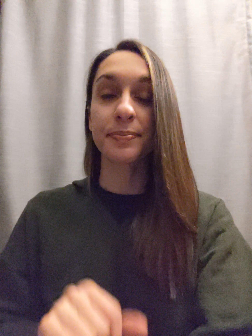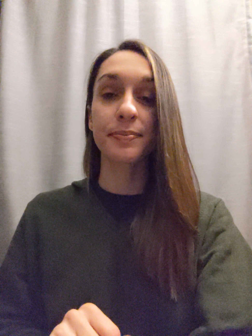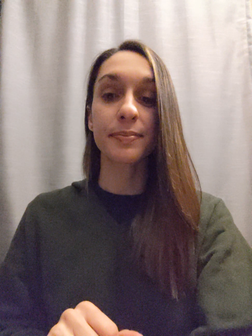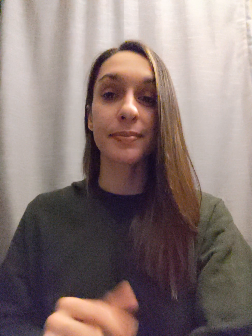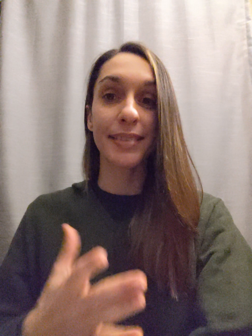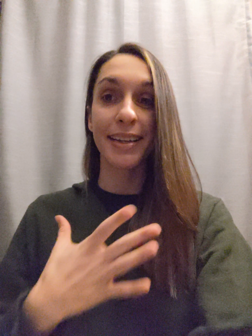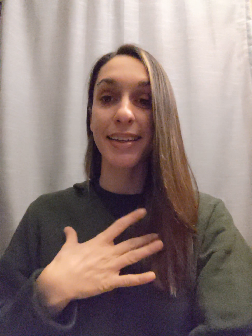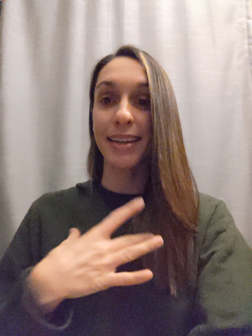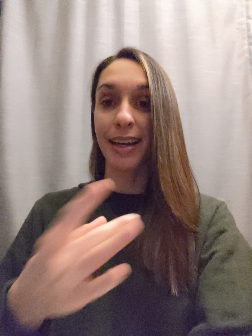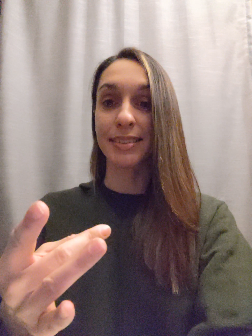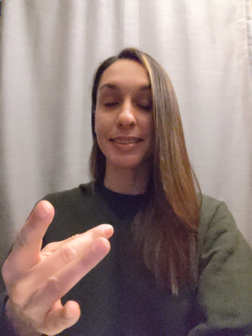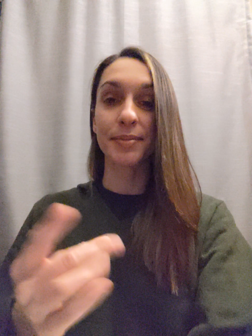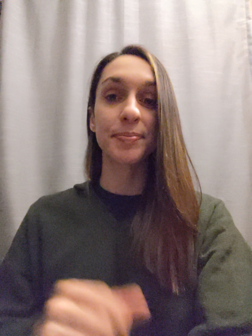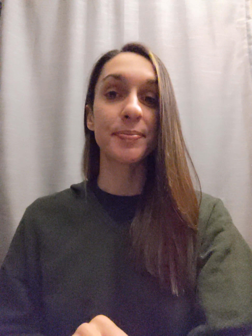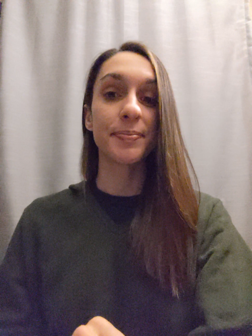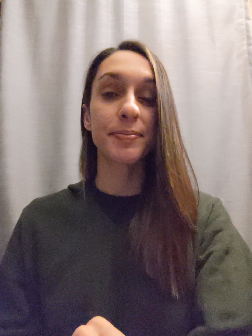like